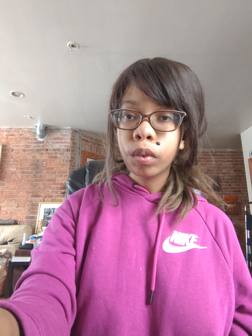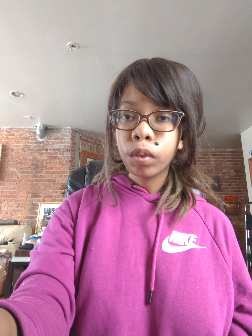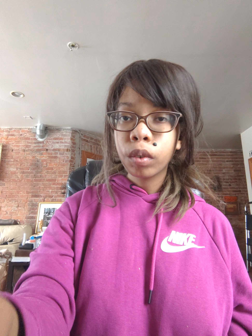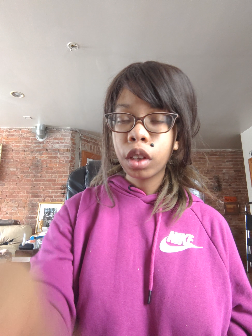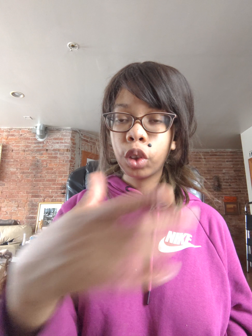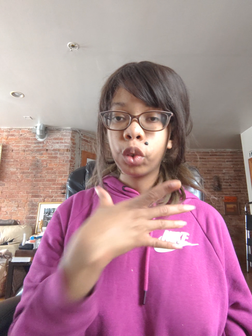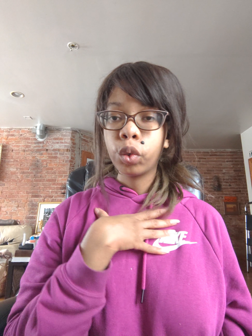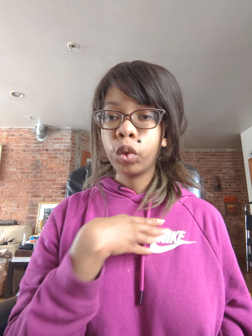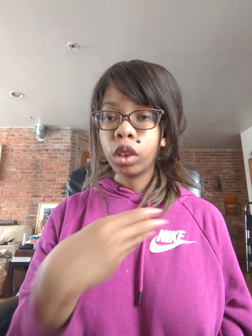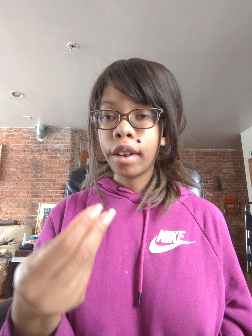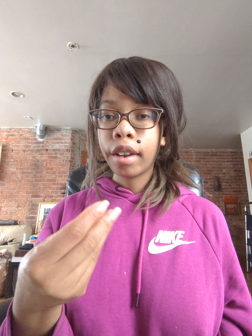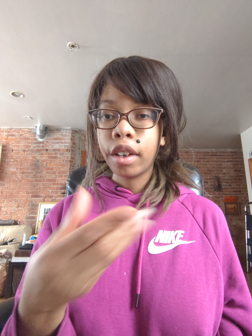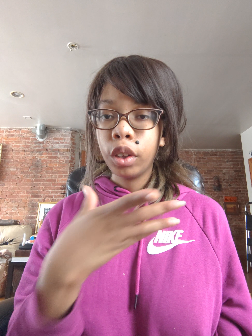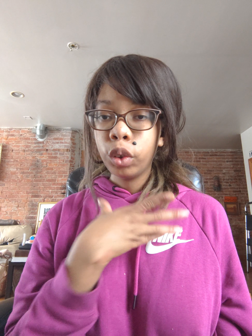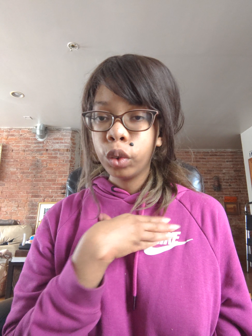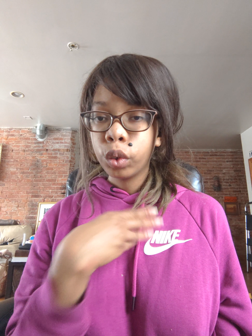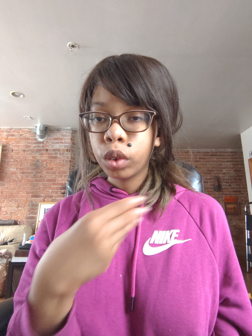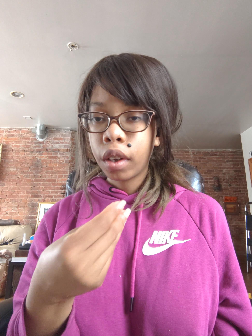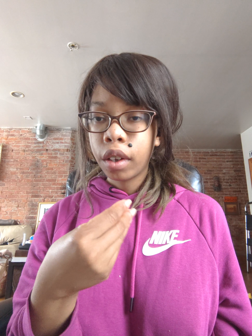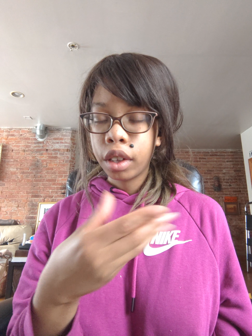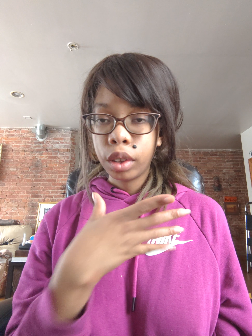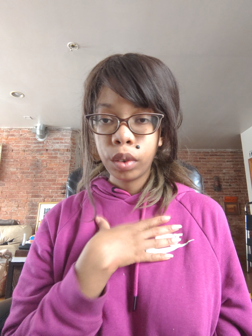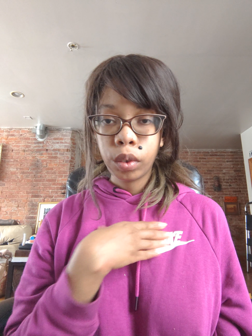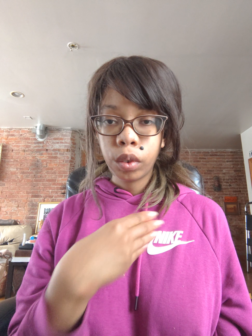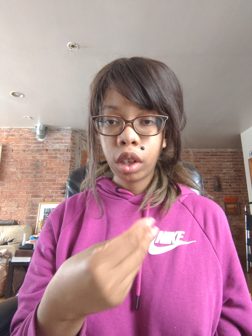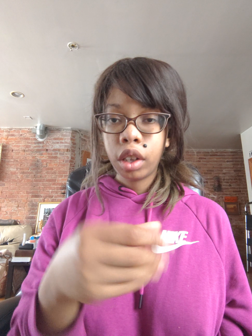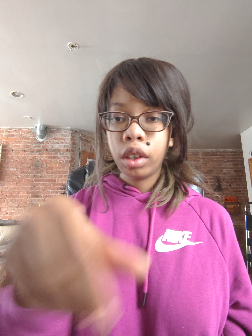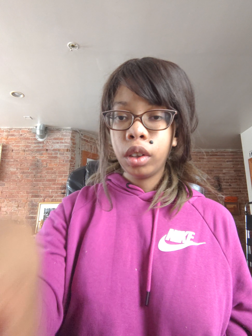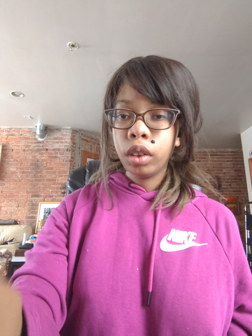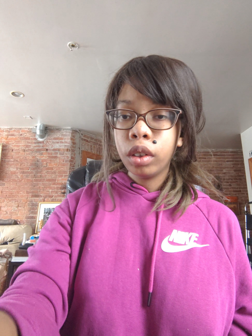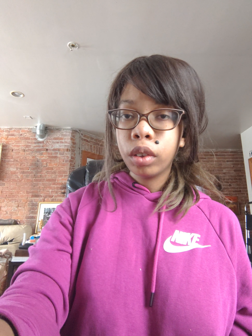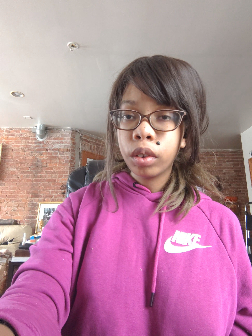white